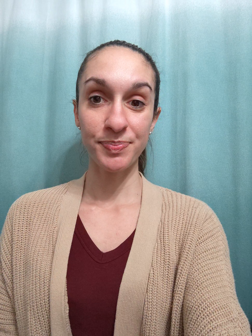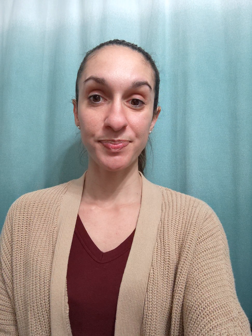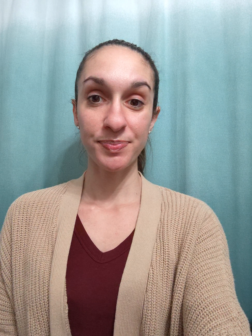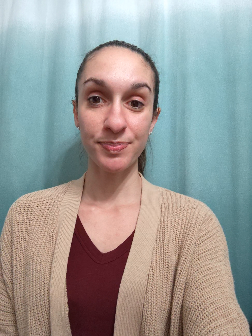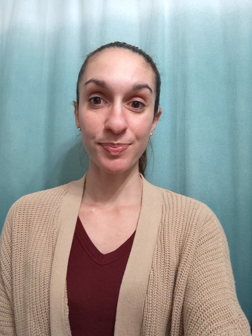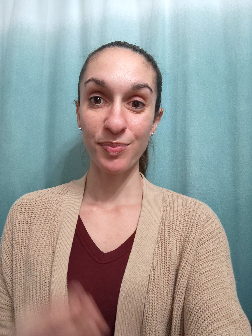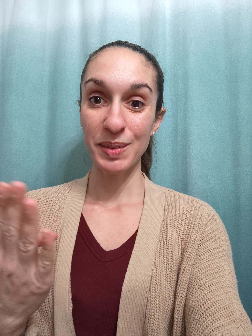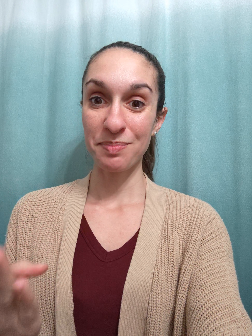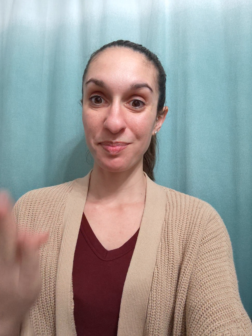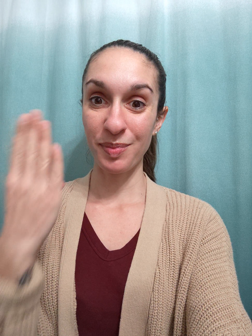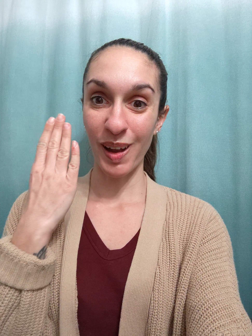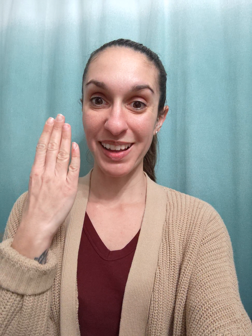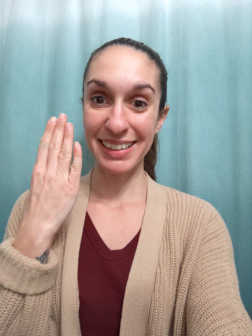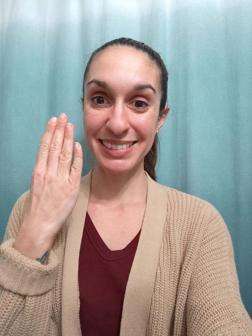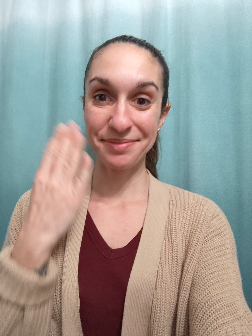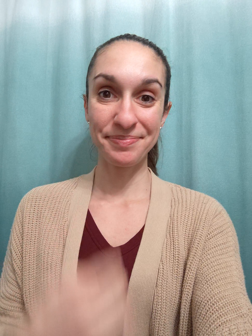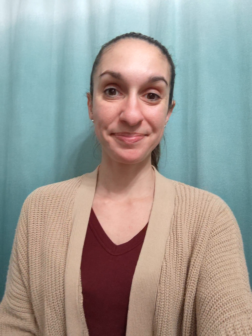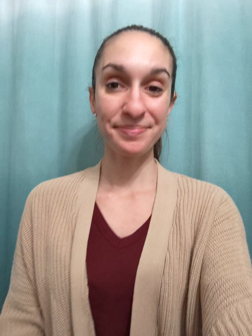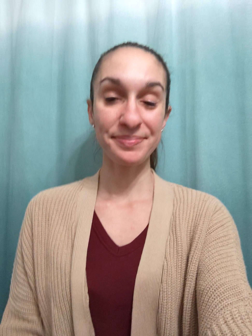morning